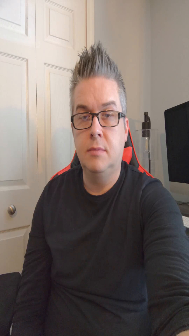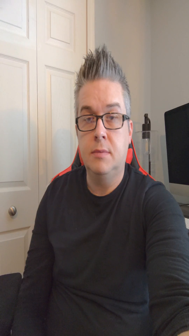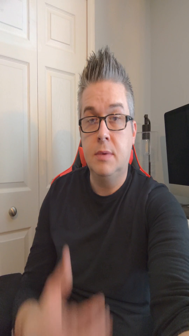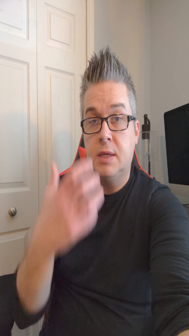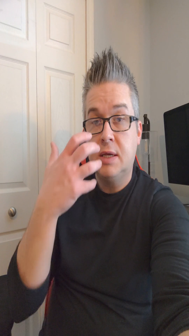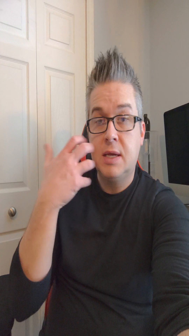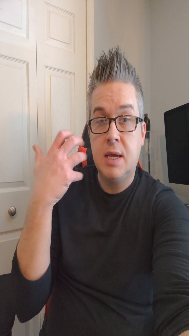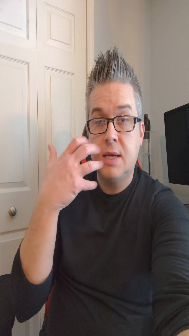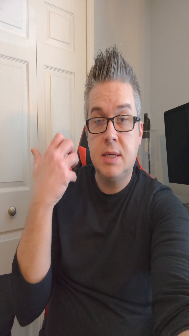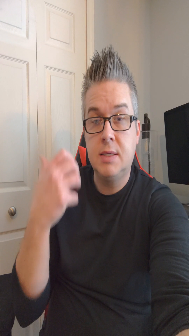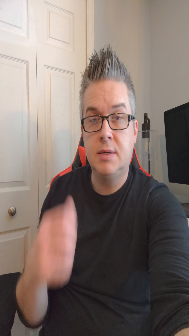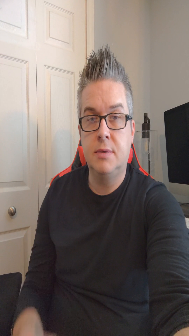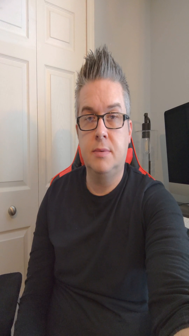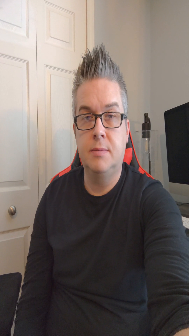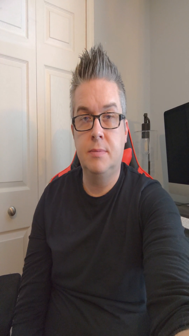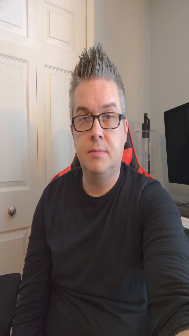tiger